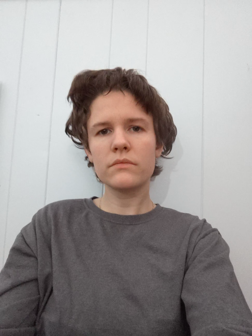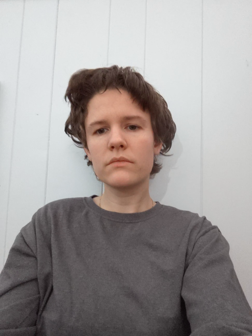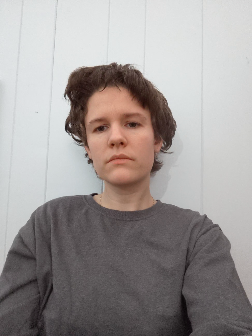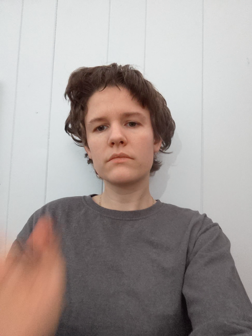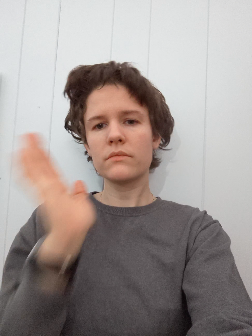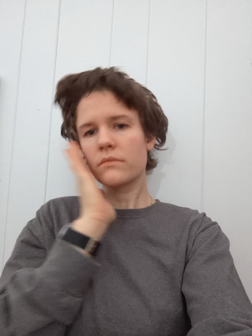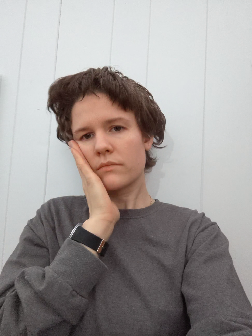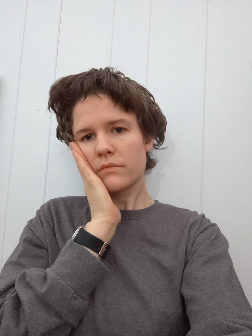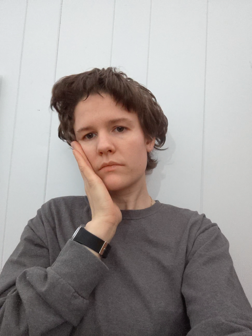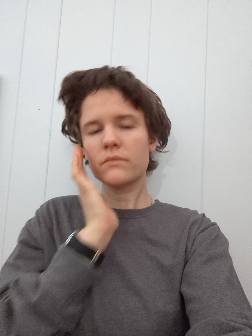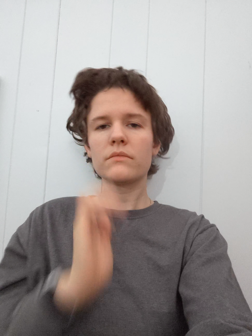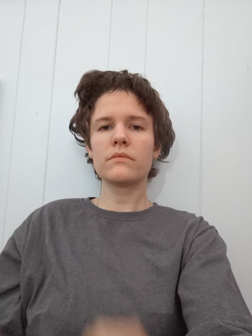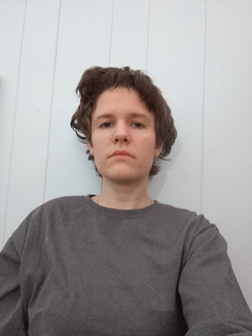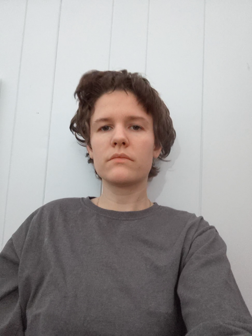bed